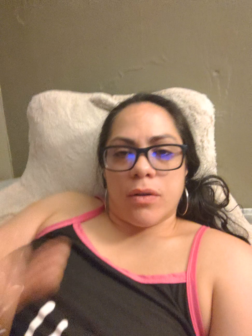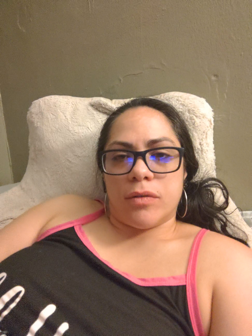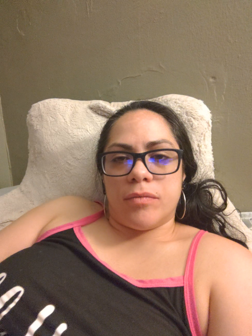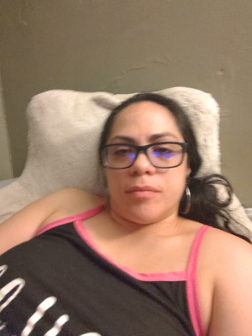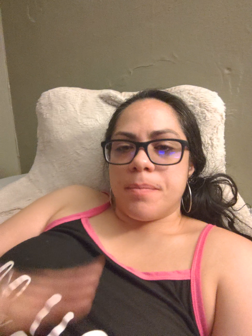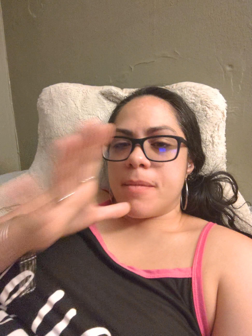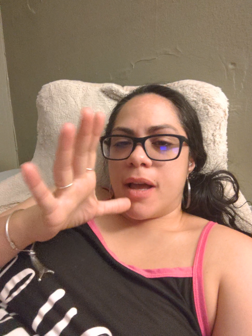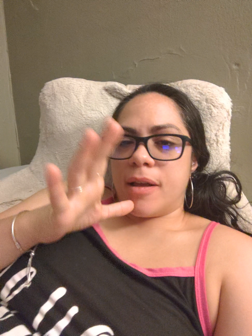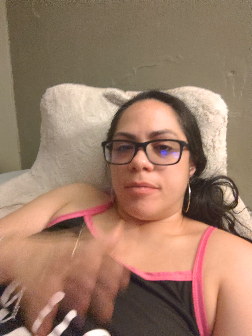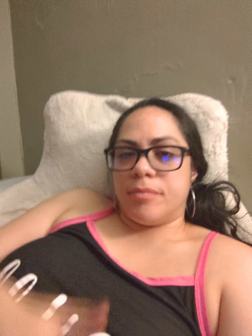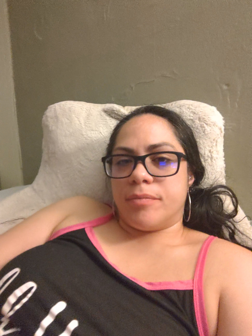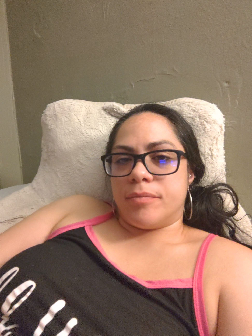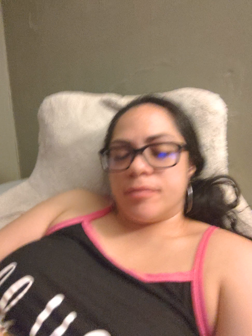mom